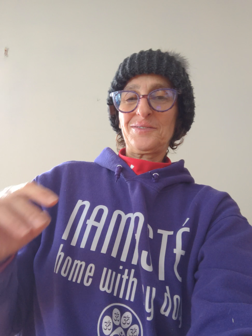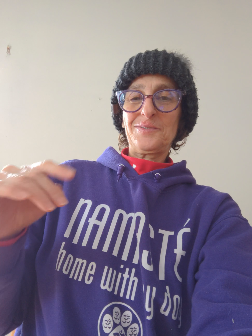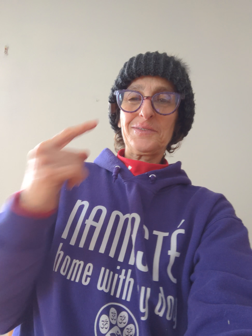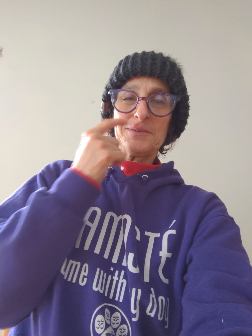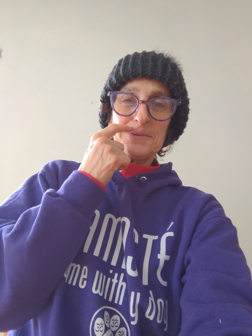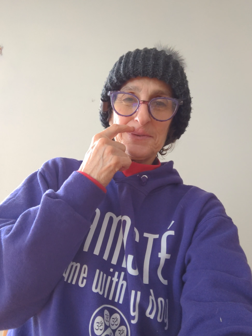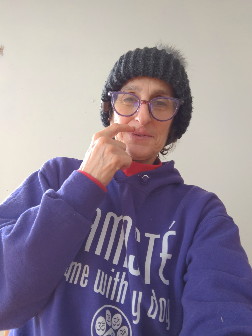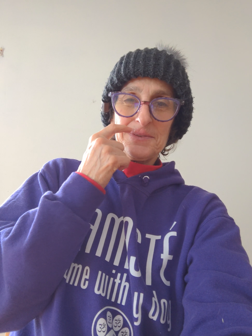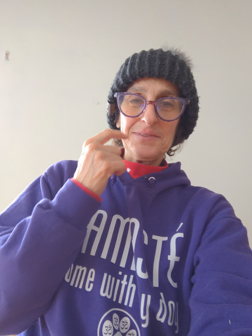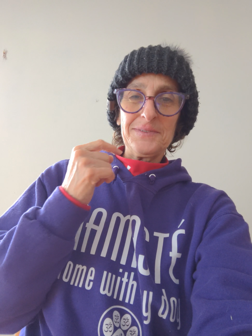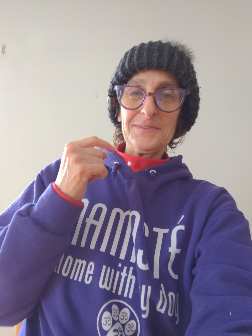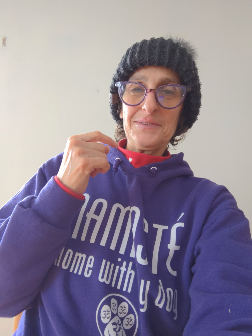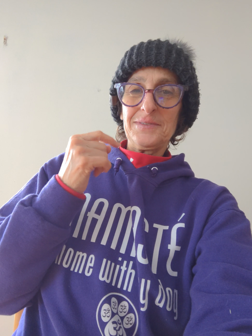tooth